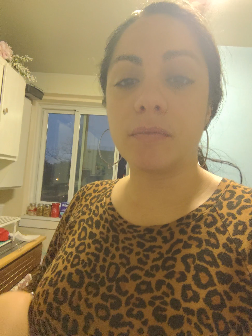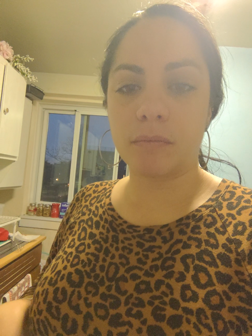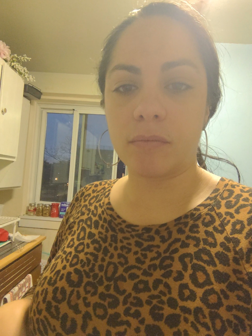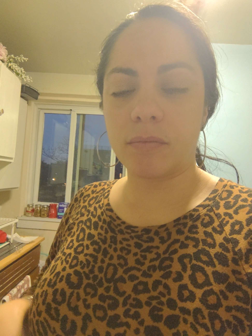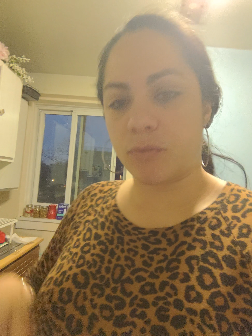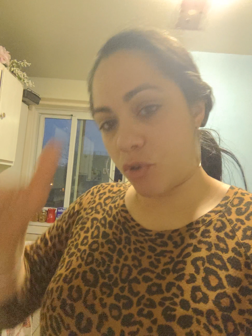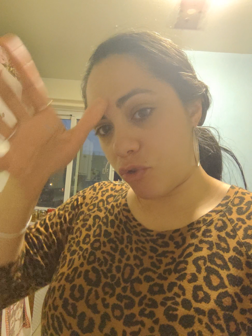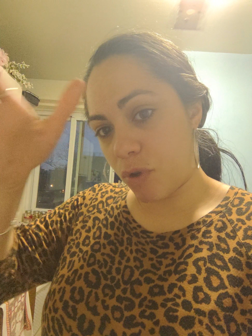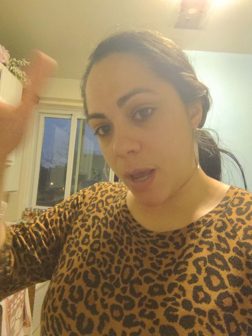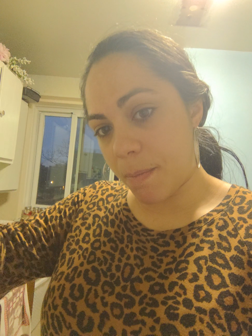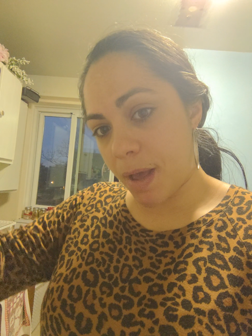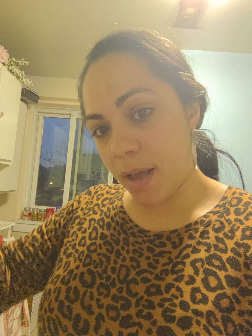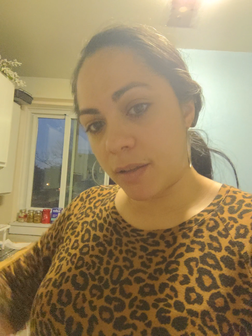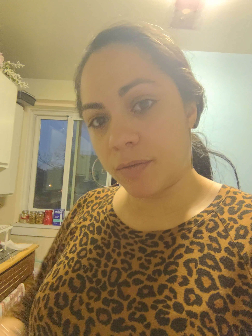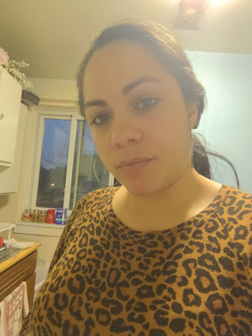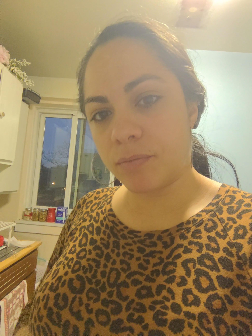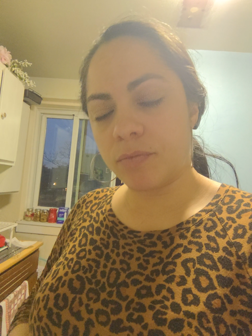grandpa